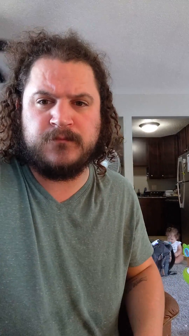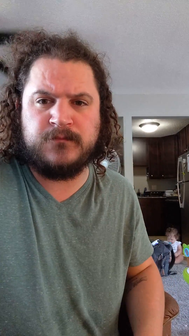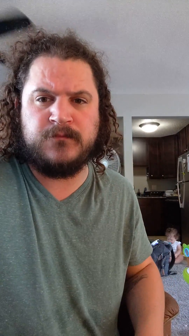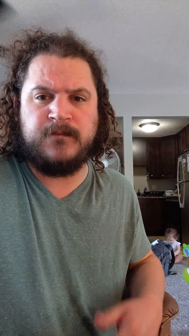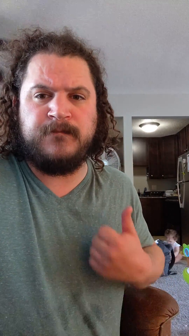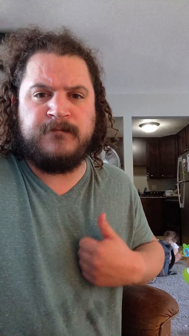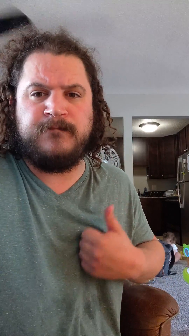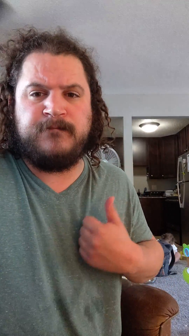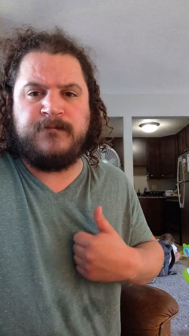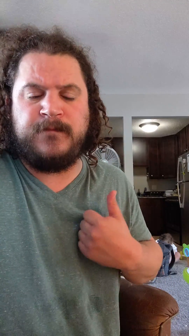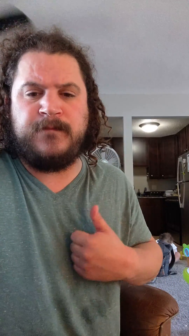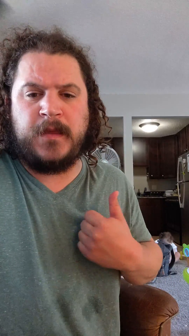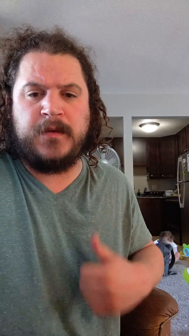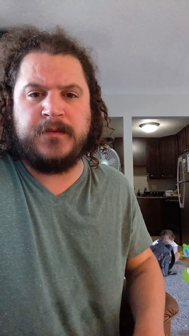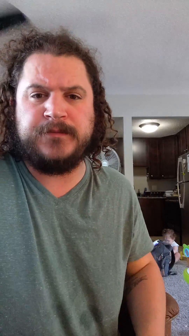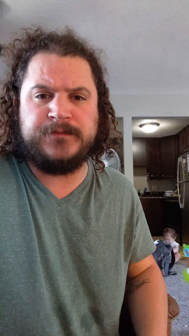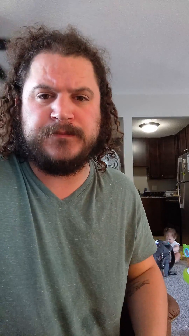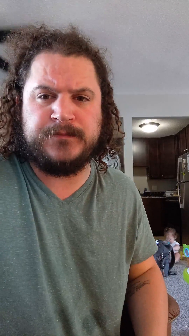bathtub